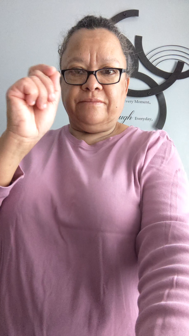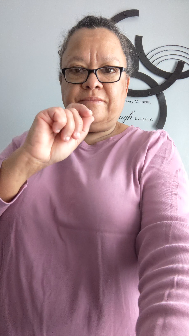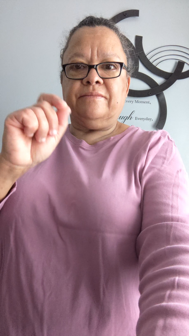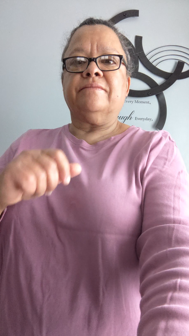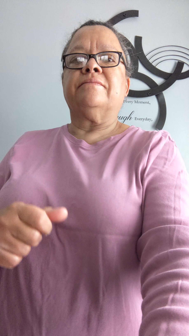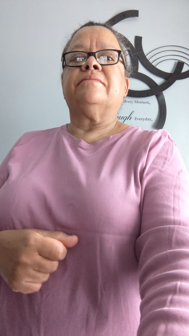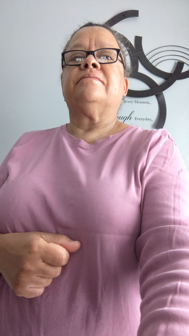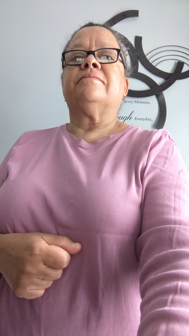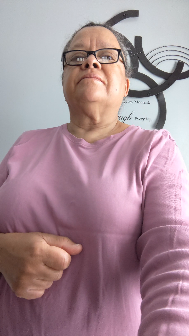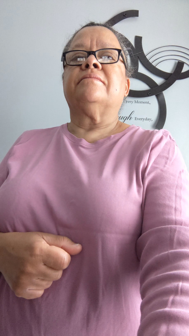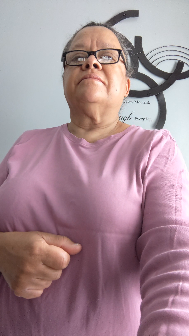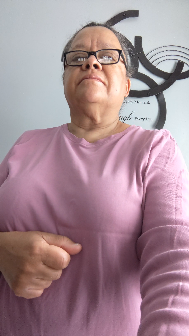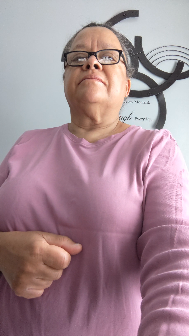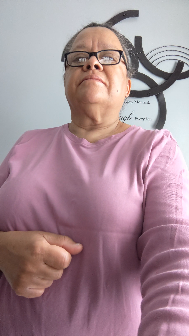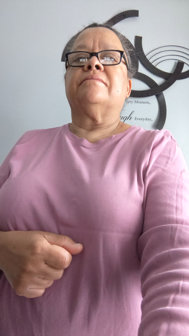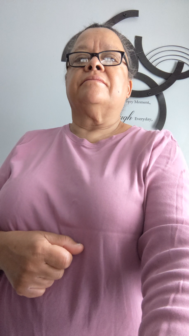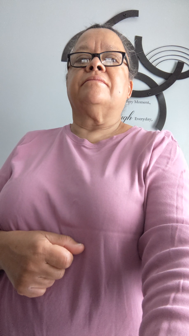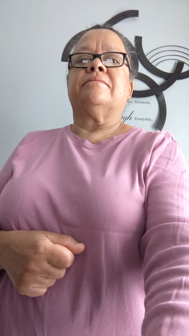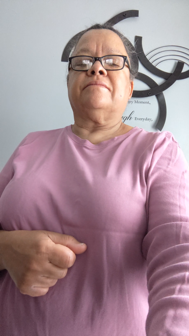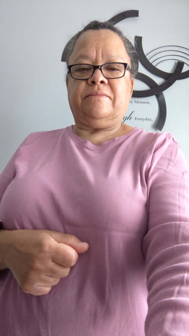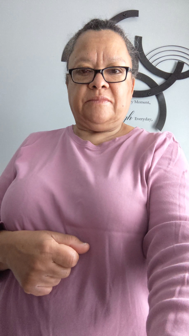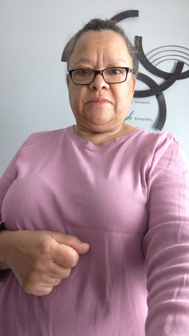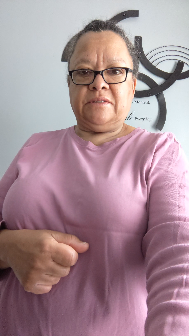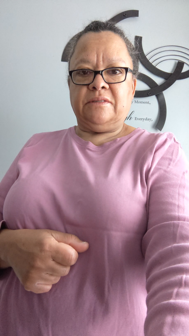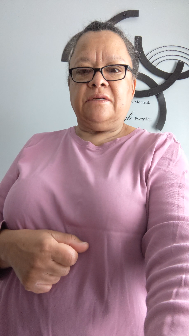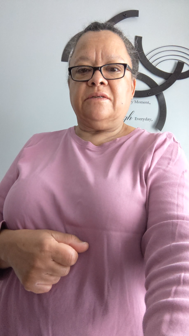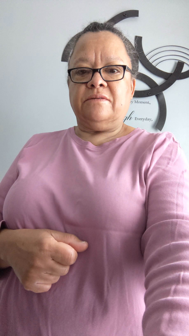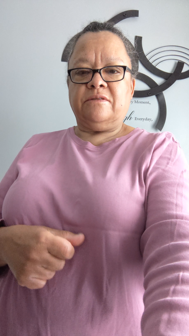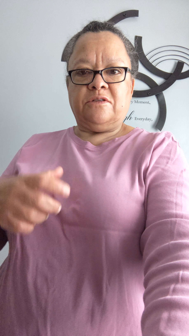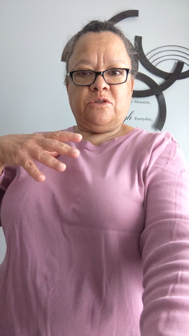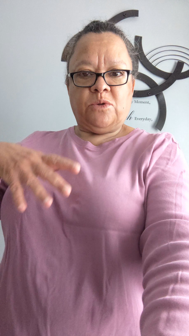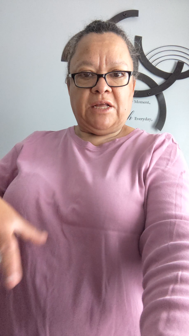dress